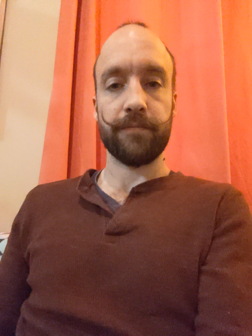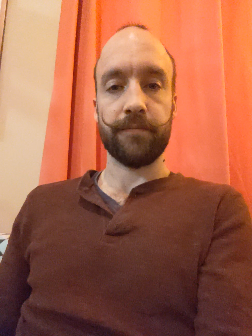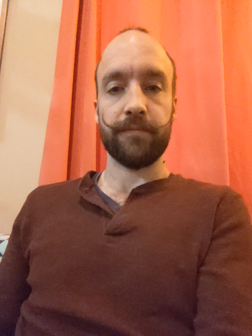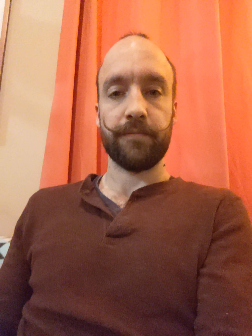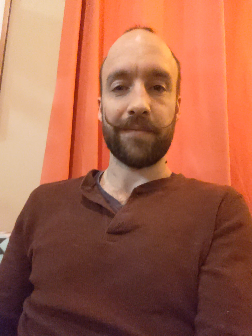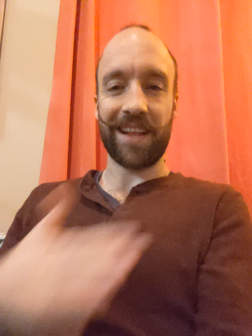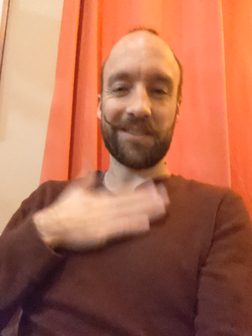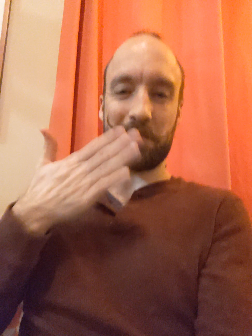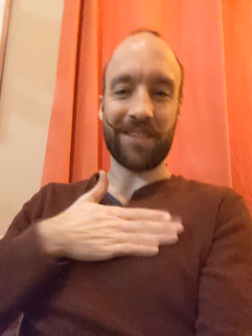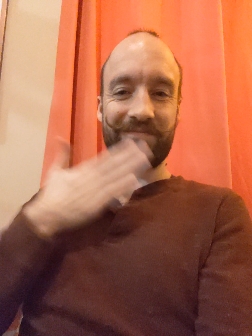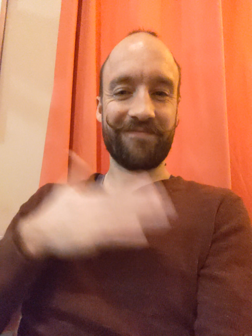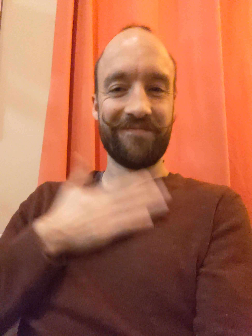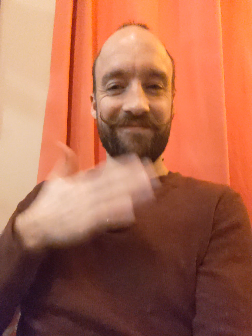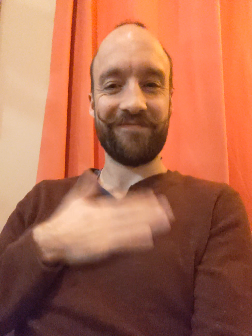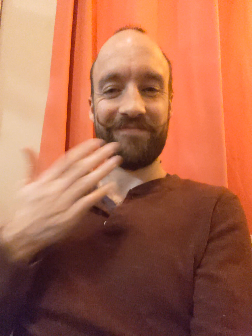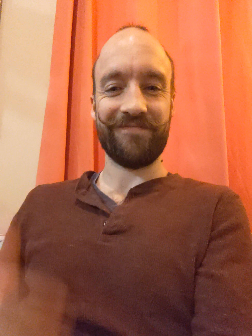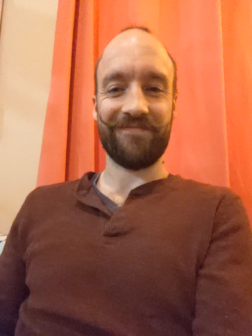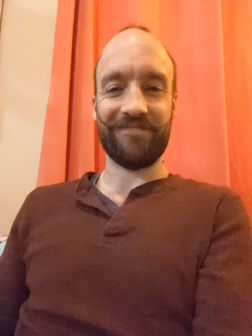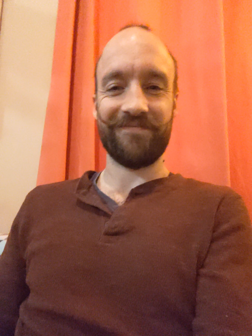happy